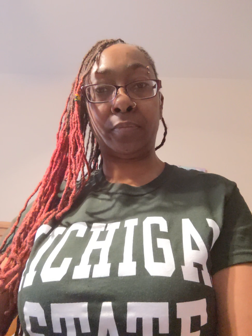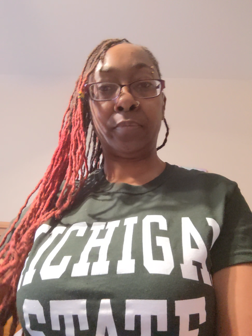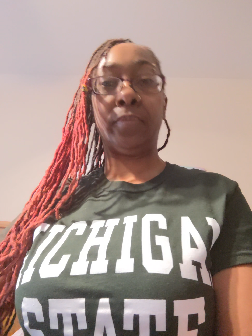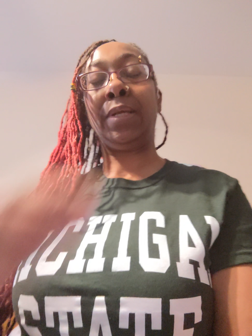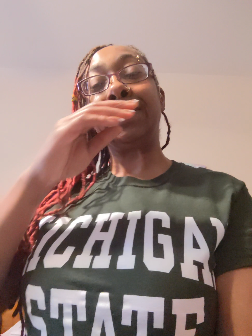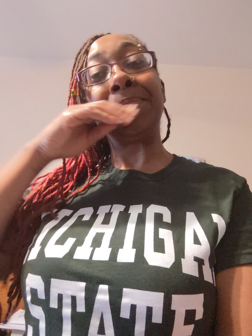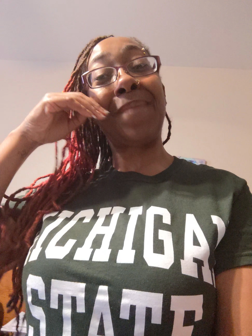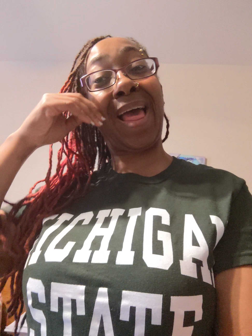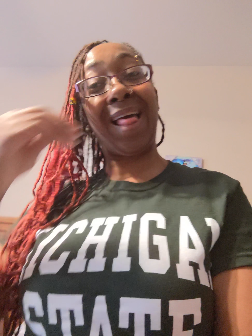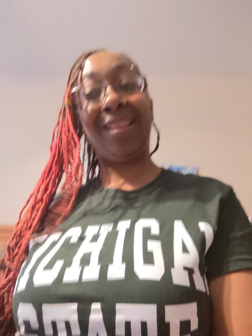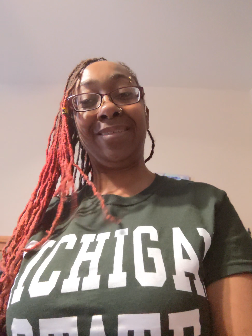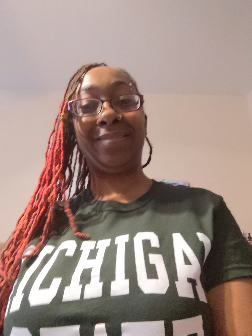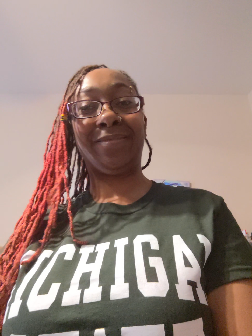smile